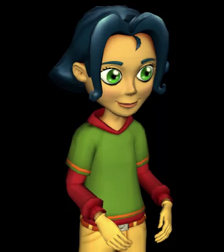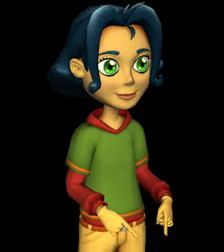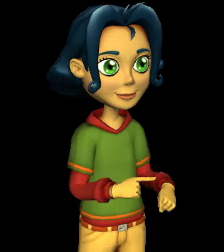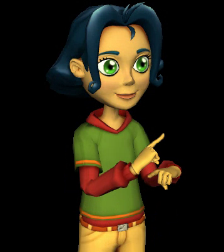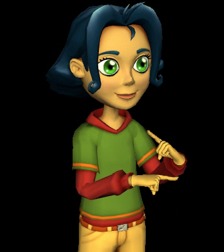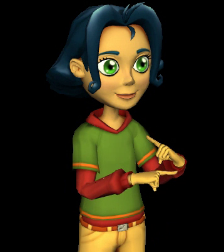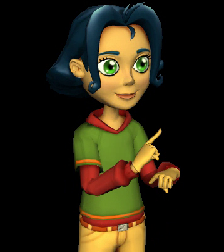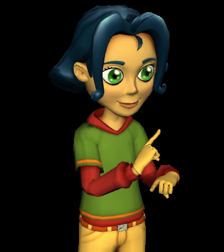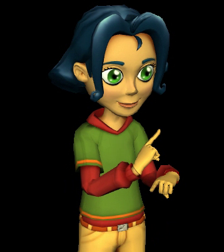هدايا